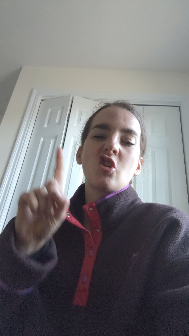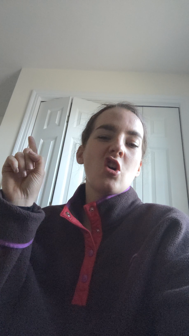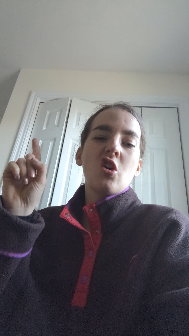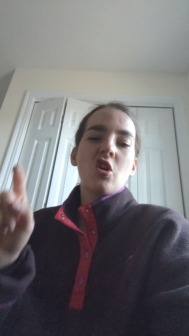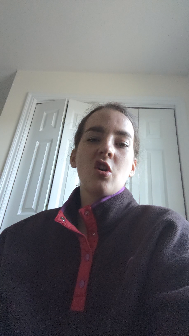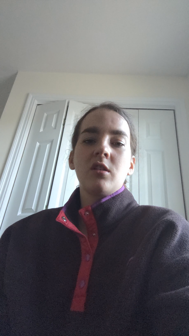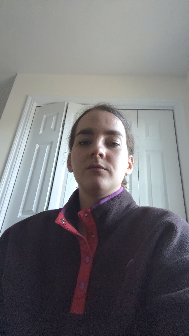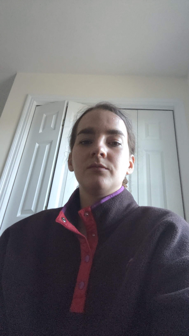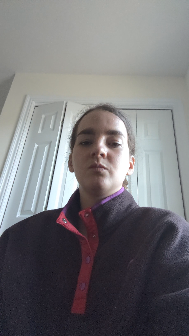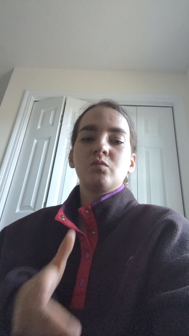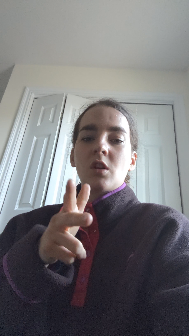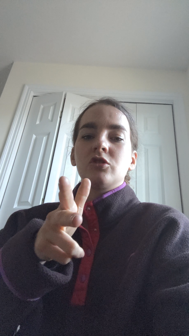garage